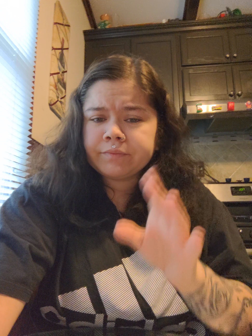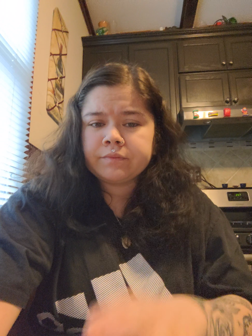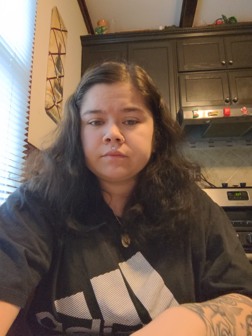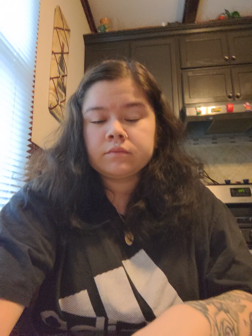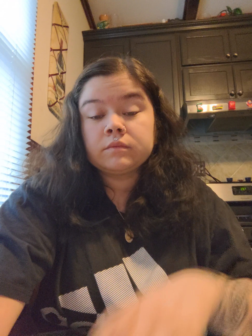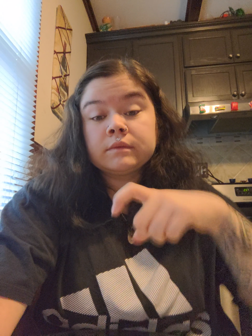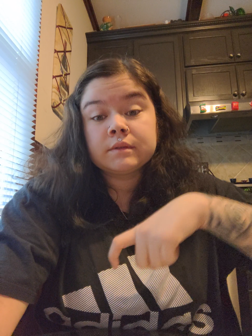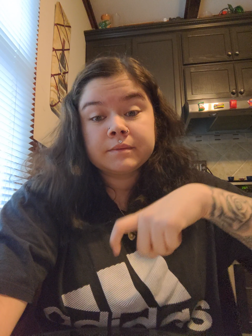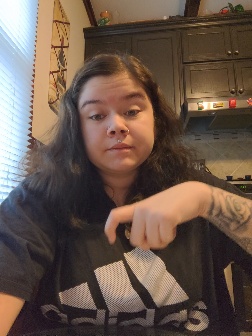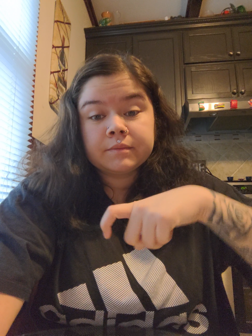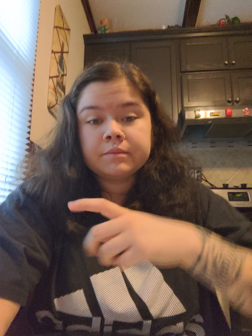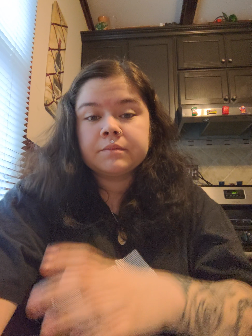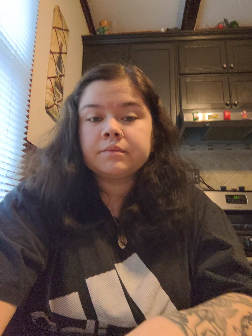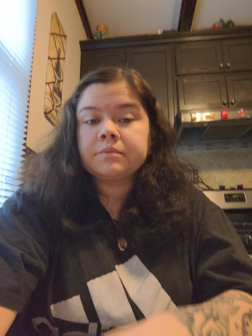time